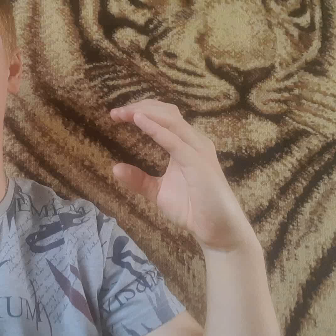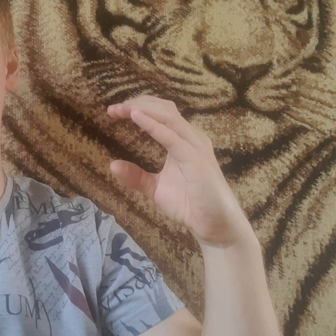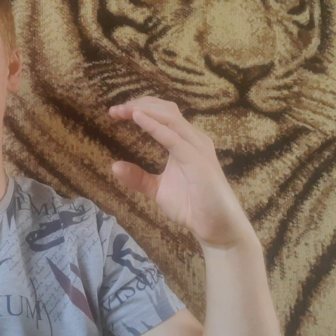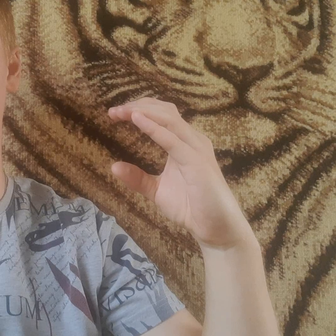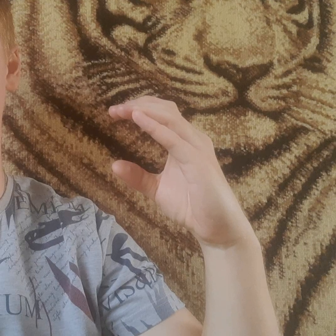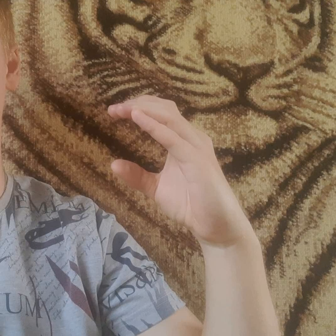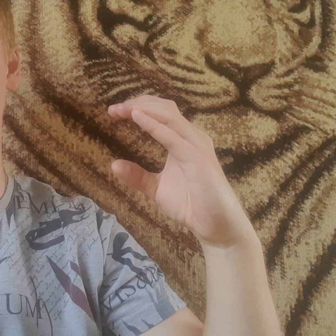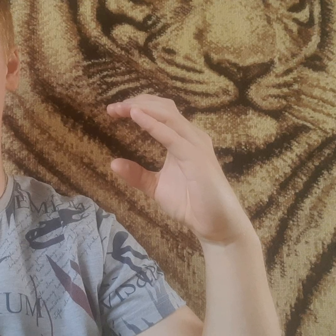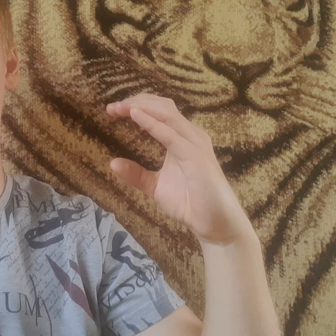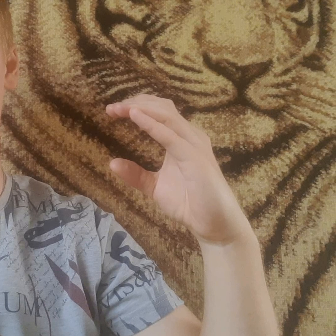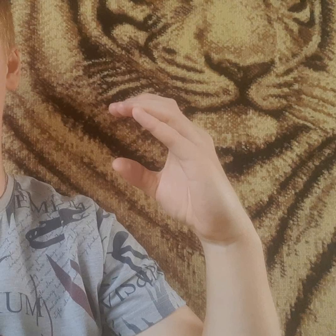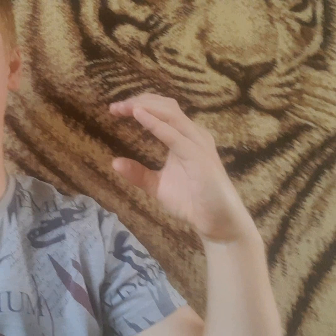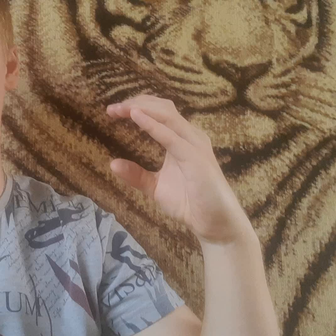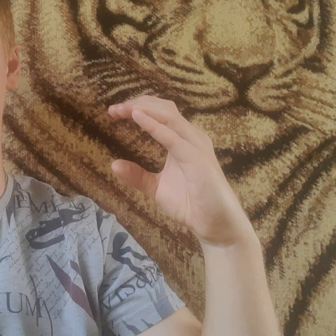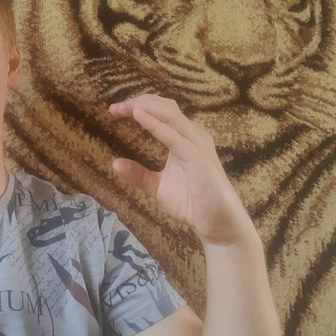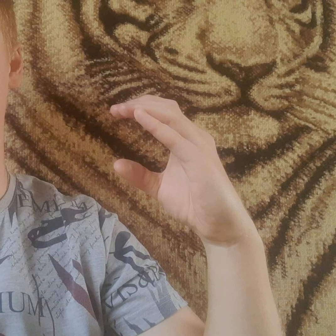С